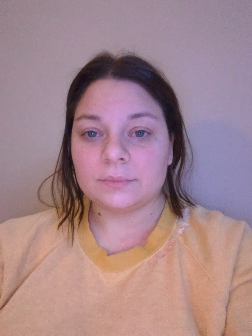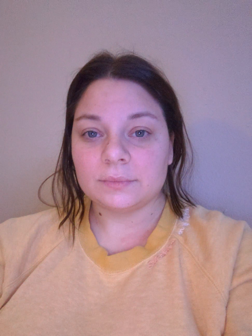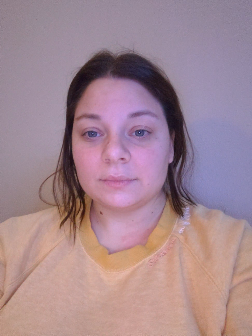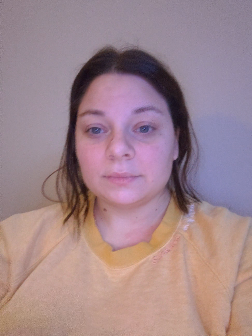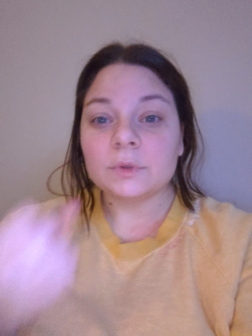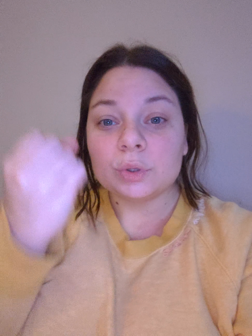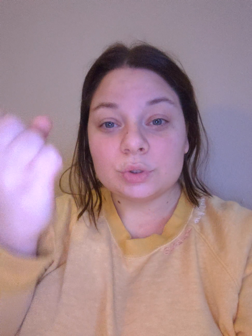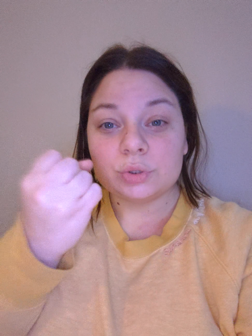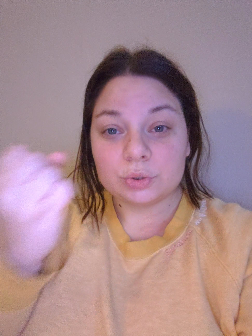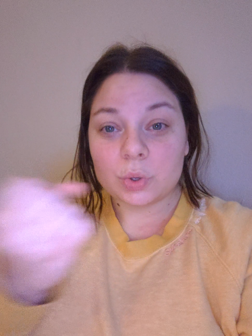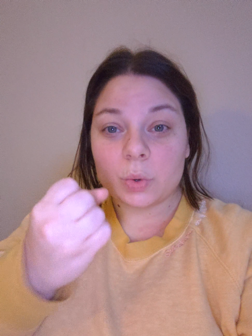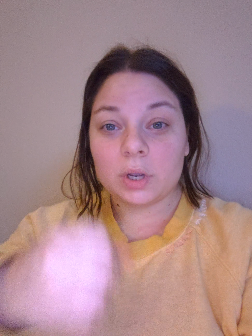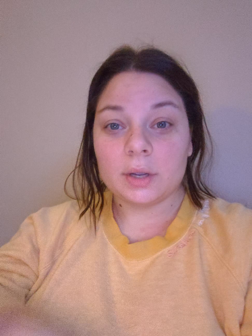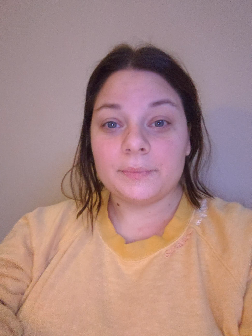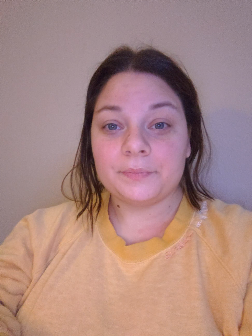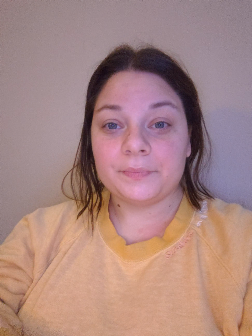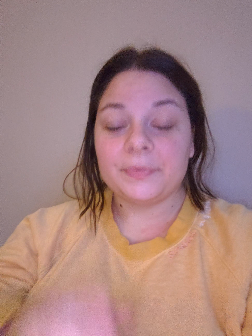drawer